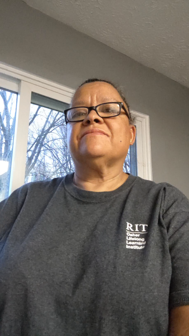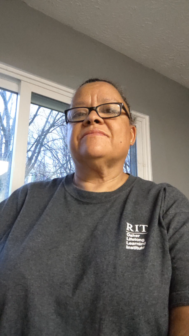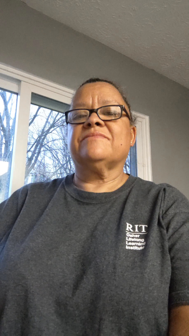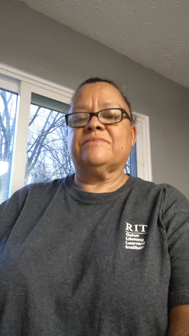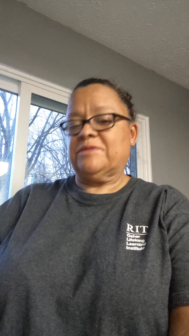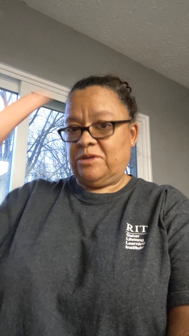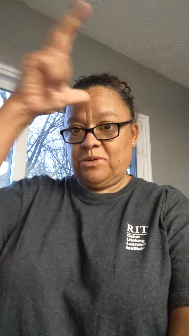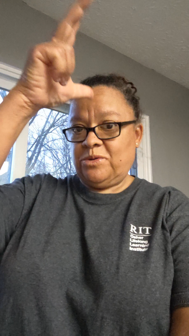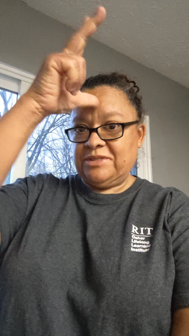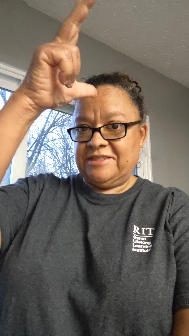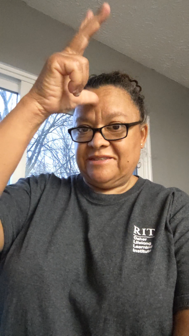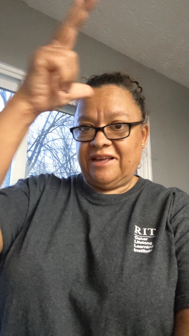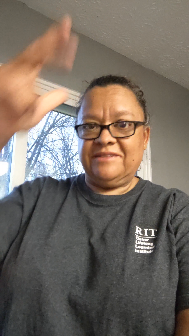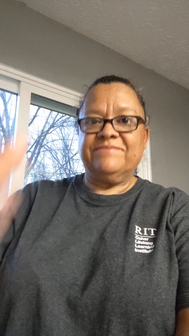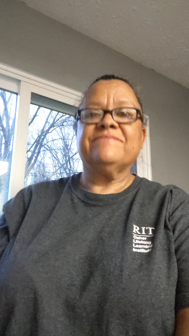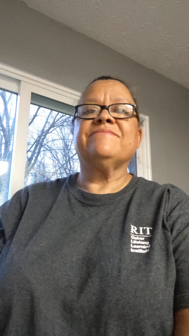rooster